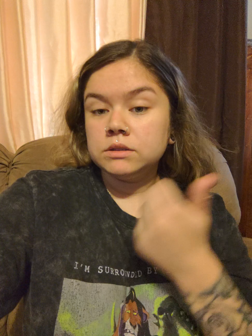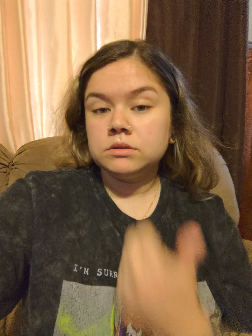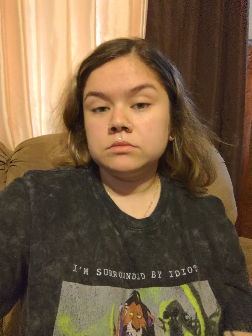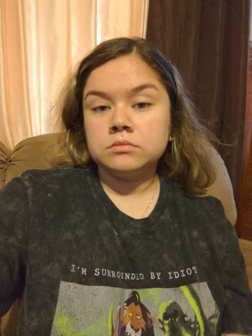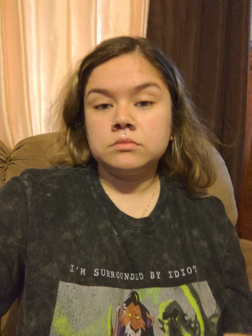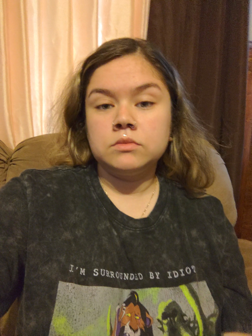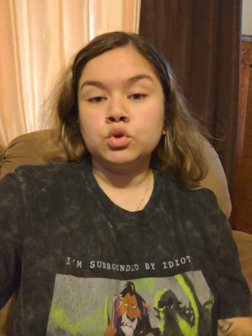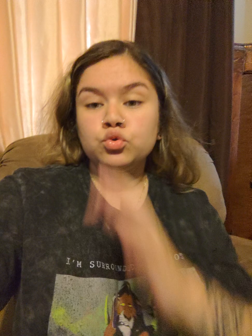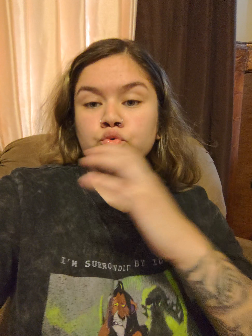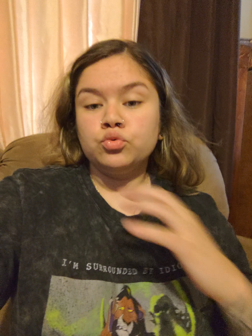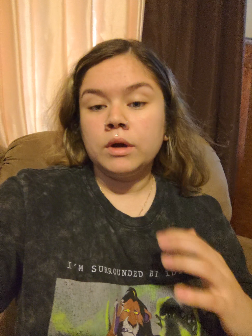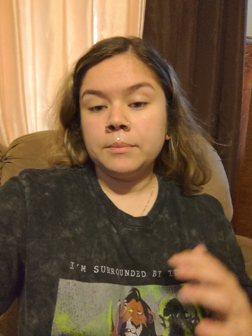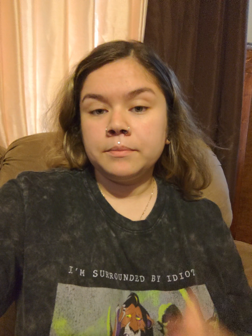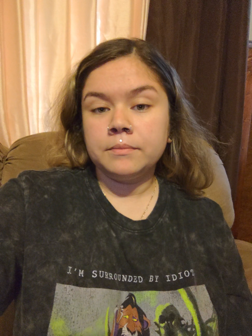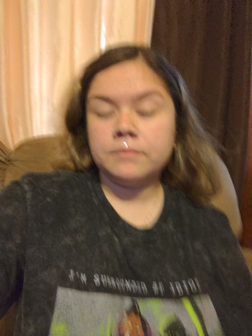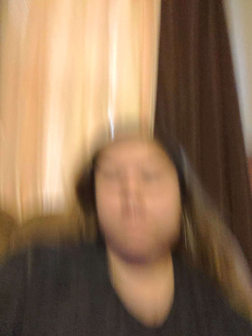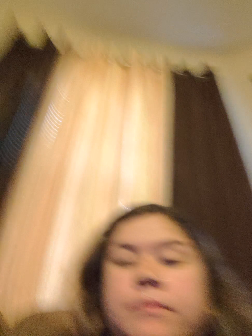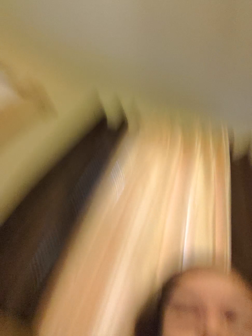grapes